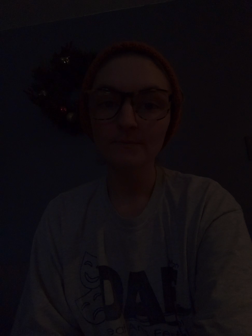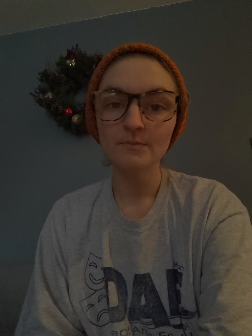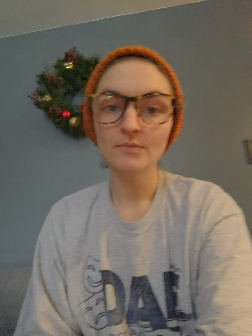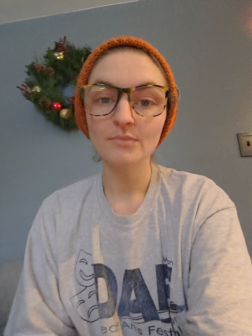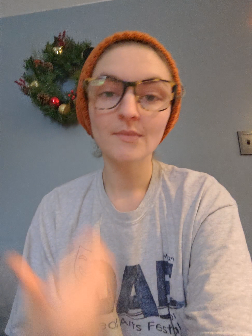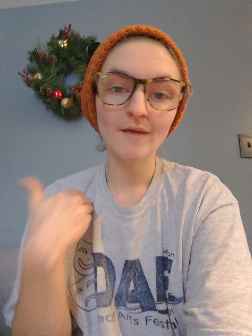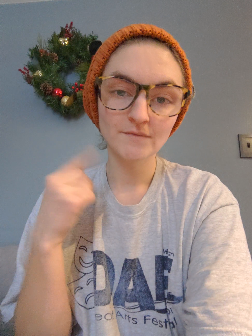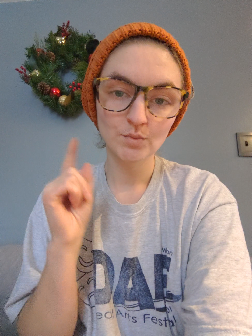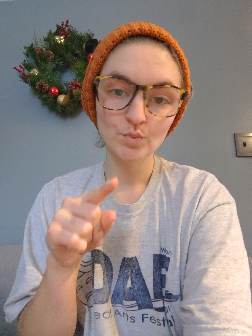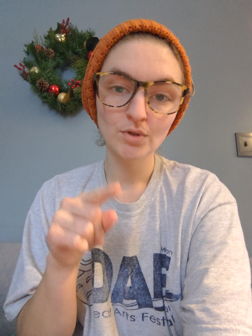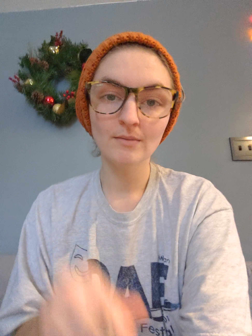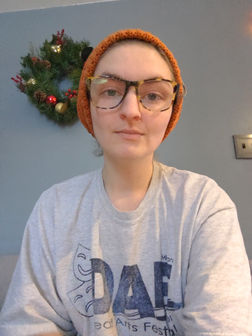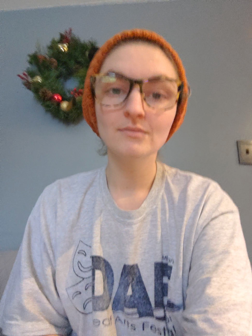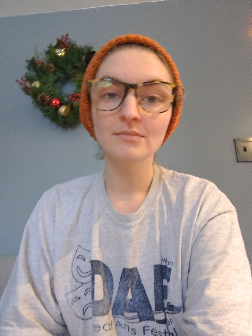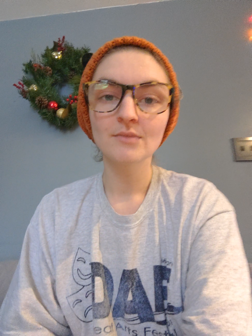have to